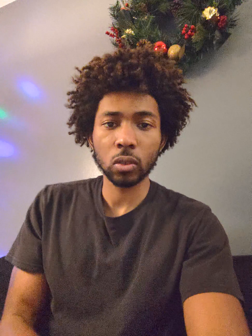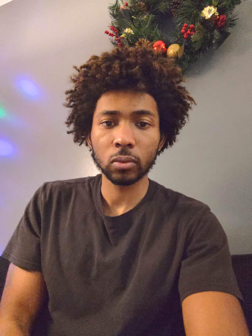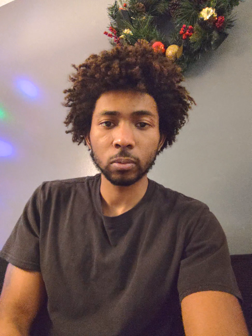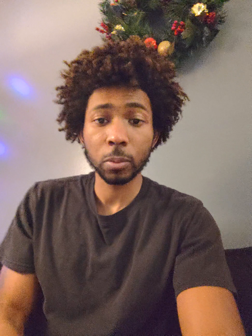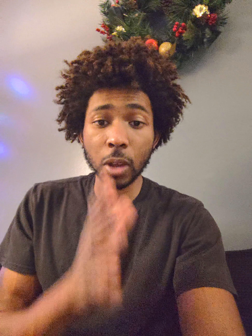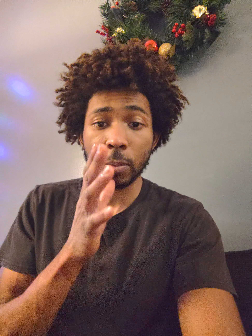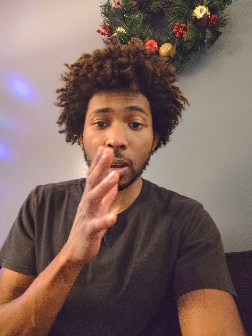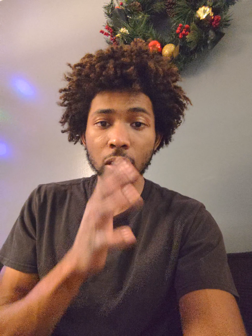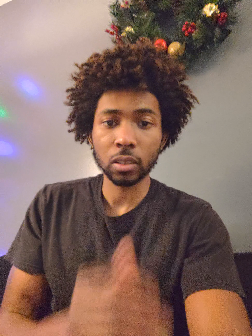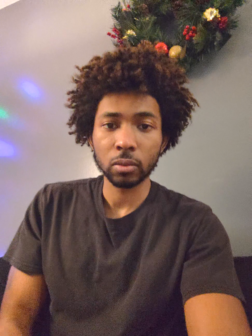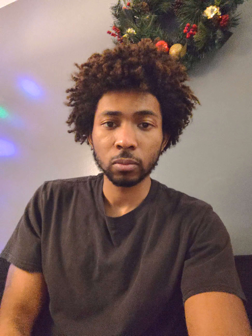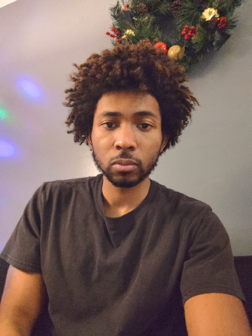mom